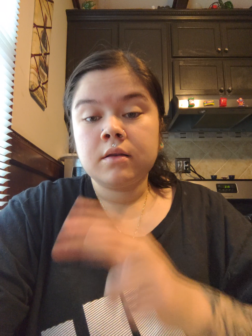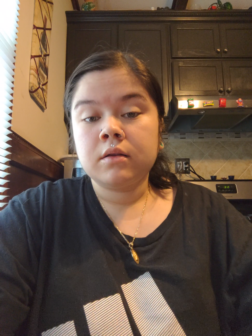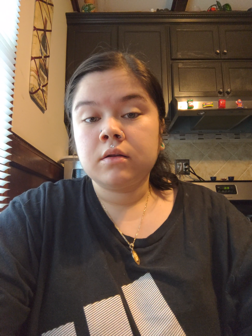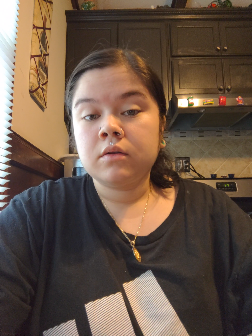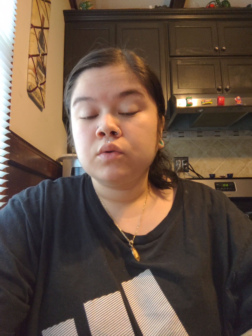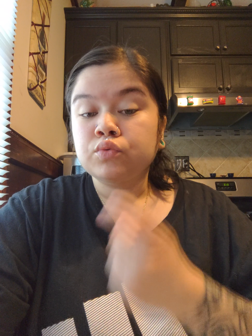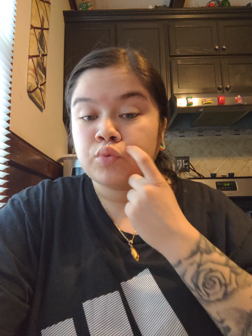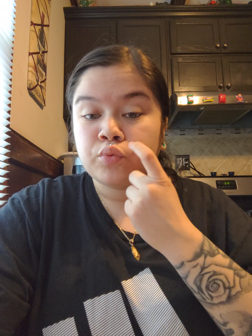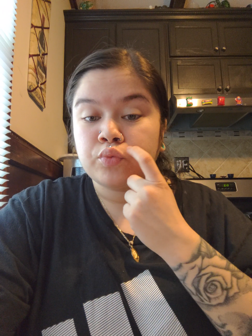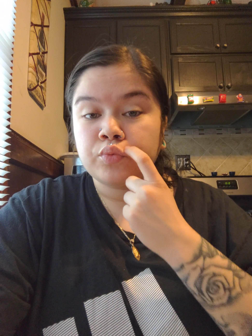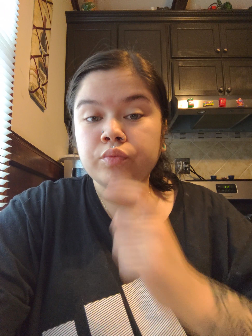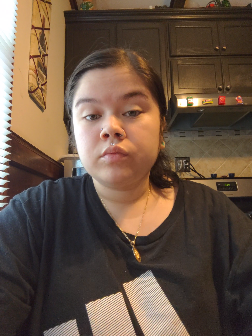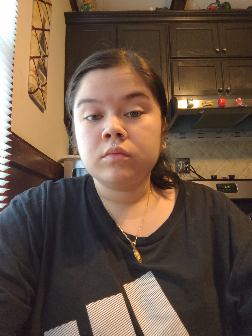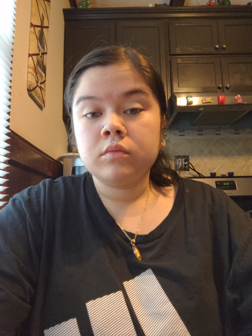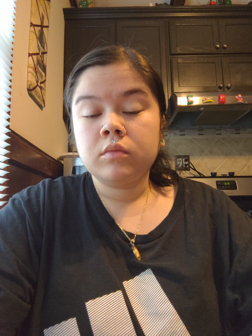tooth